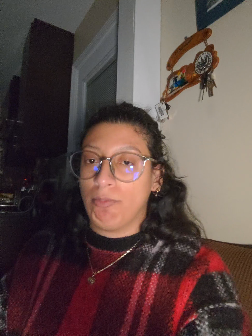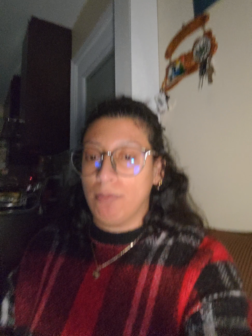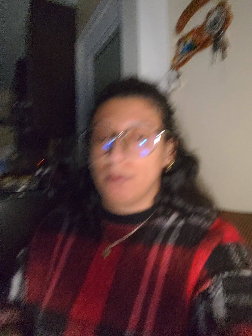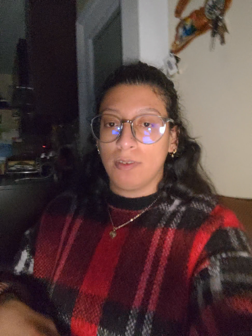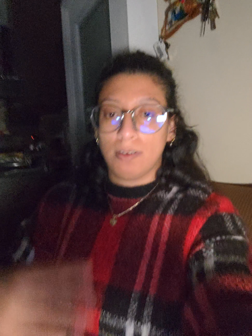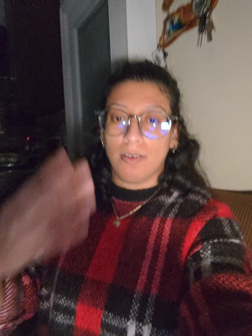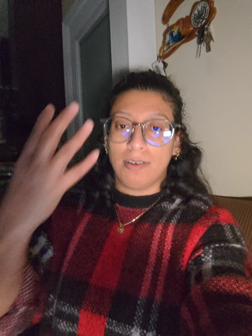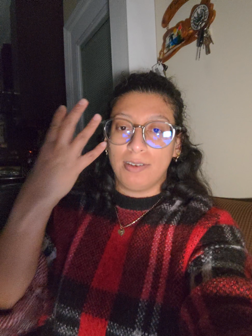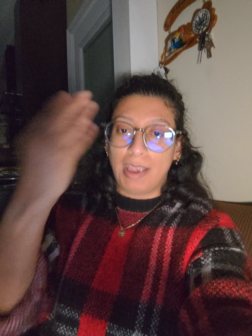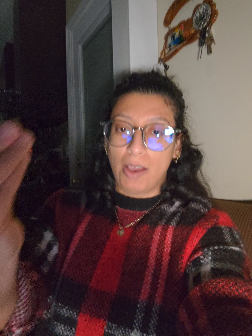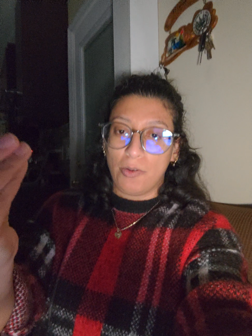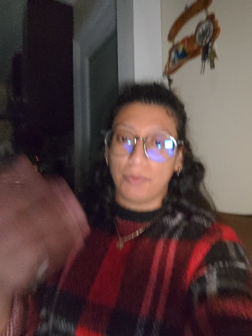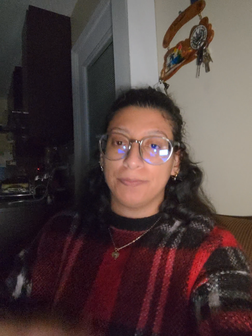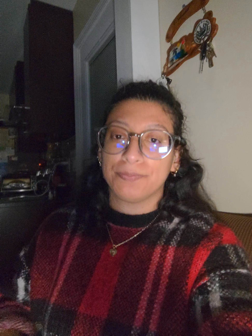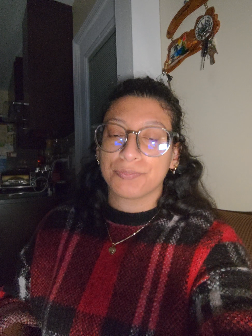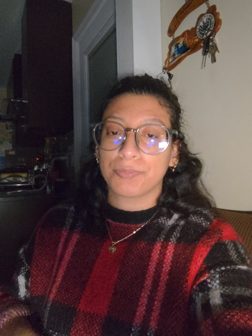go